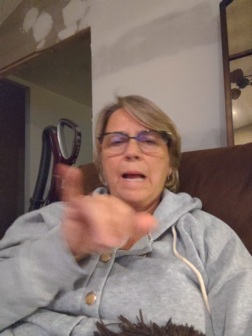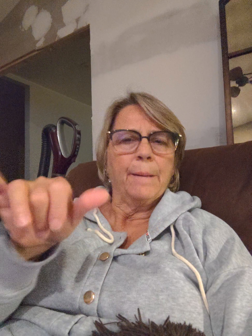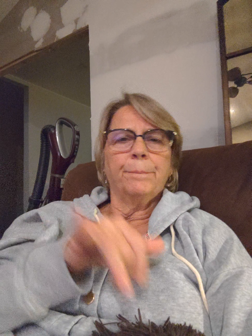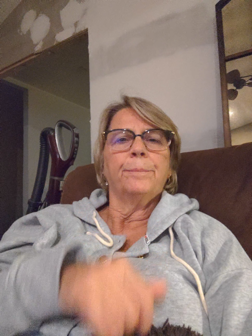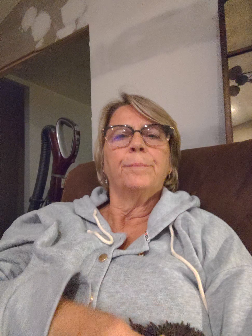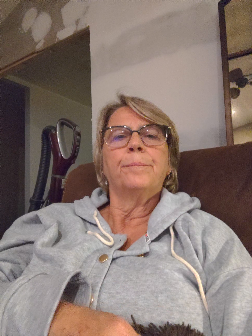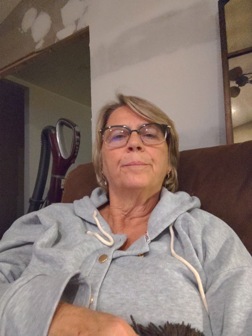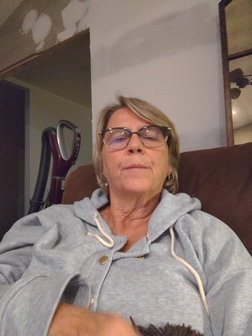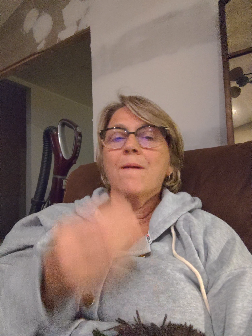same